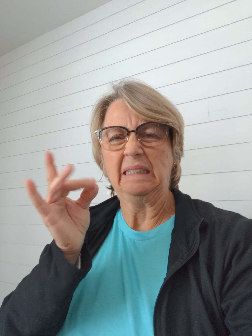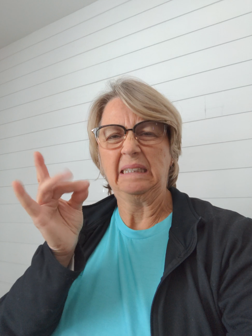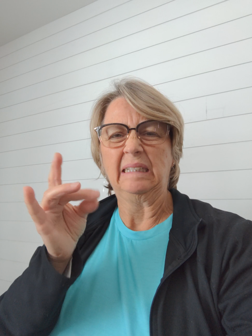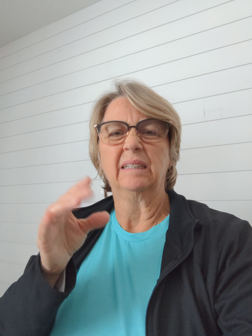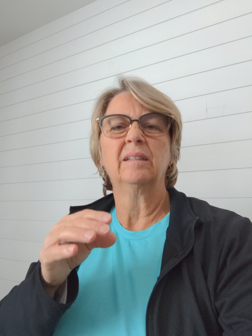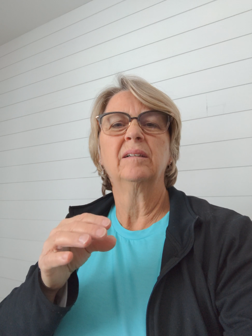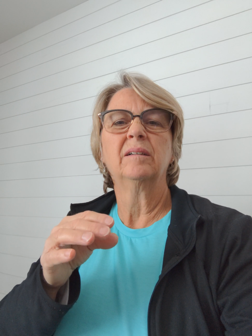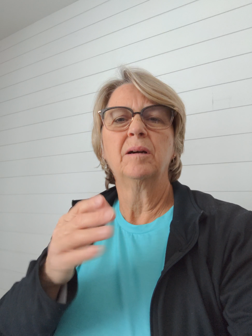sticky